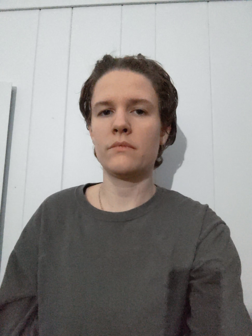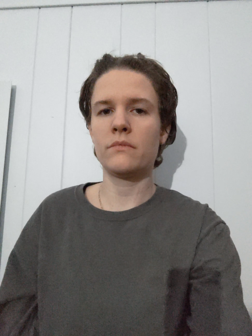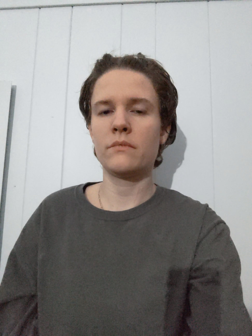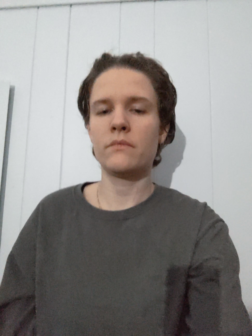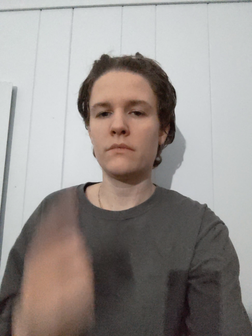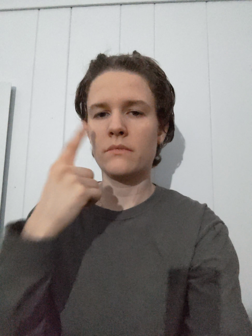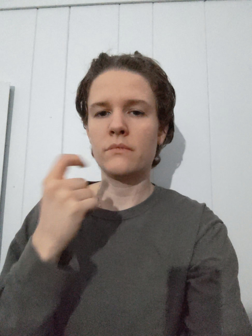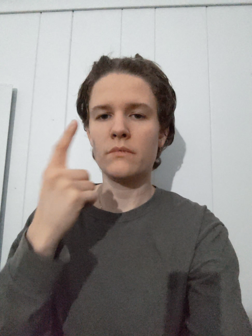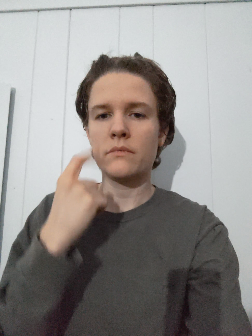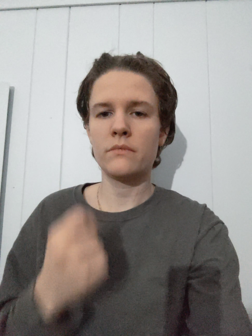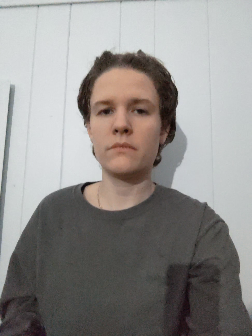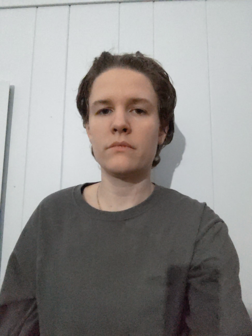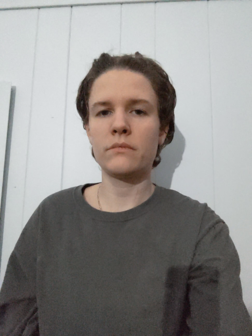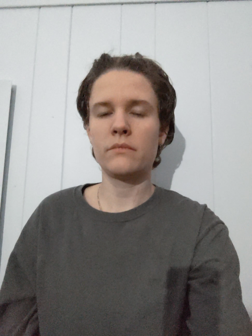cry